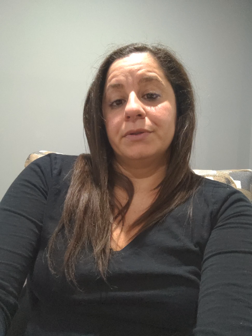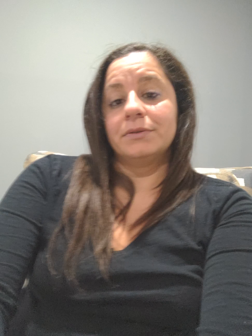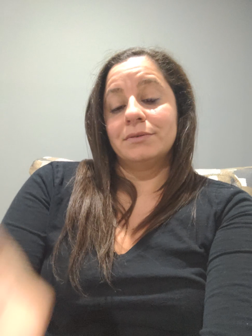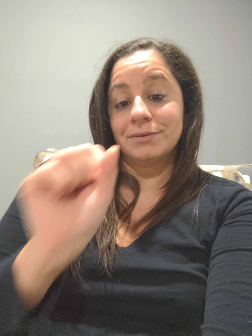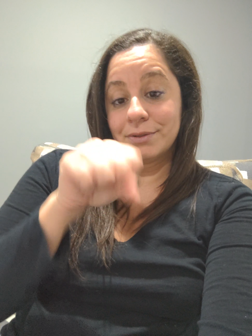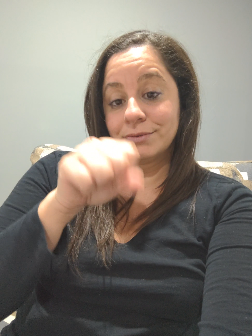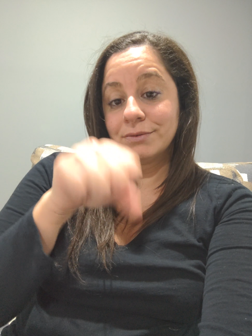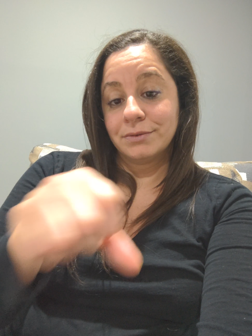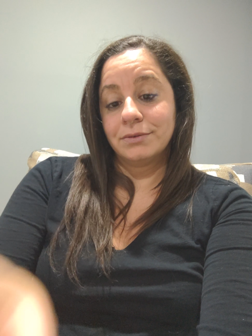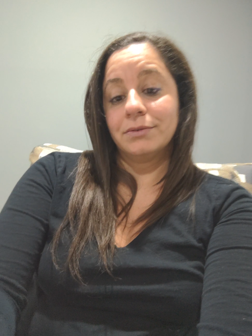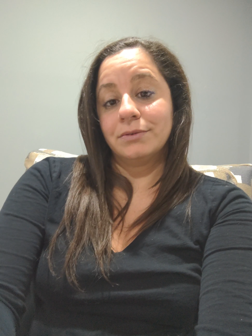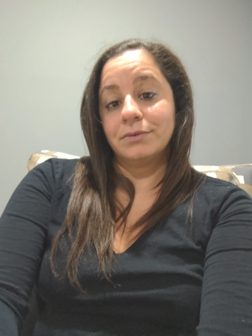yes